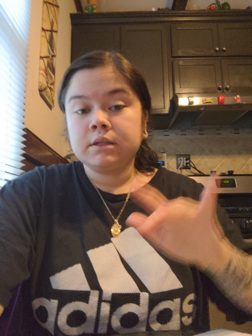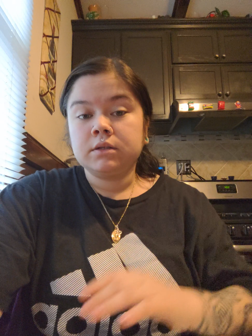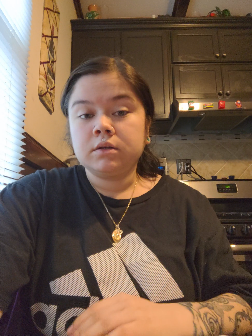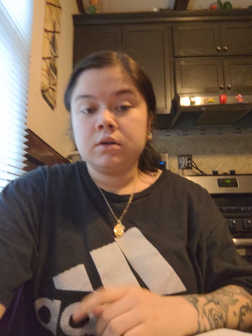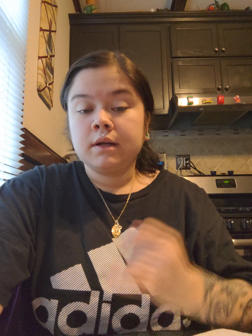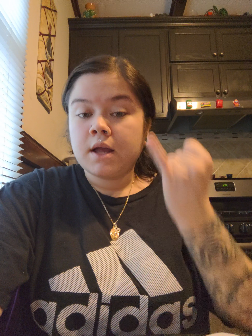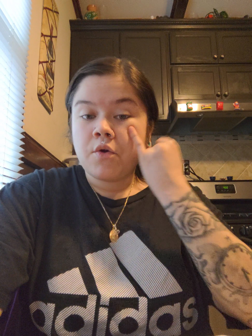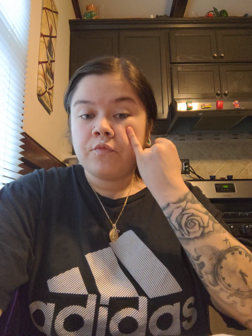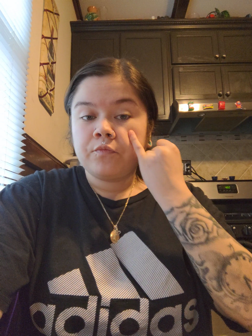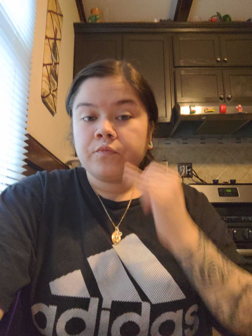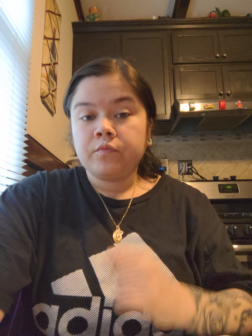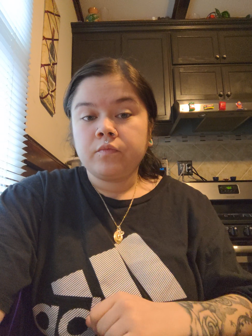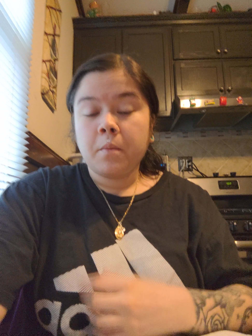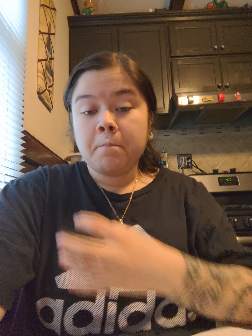if